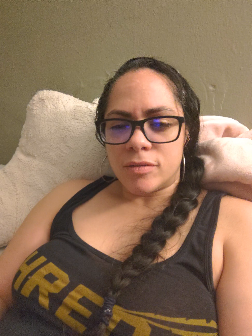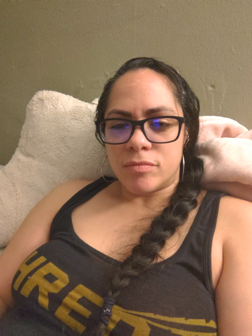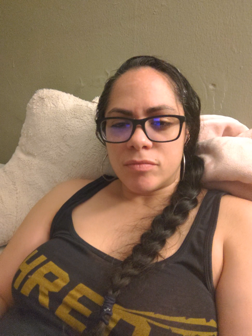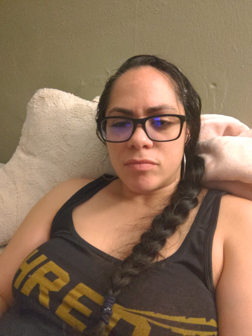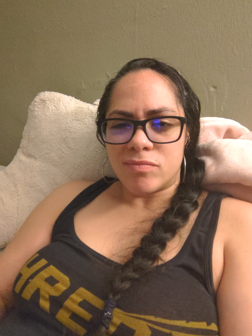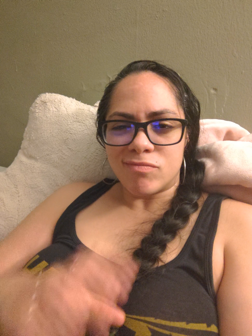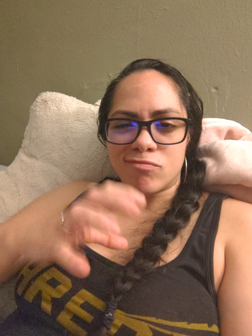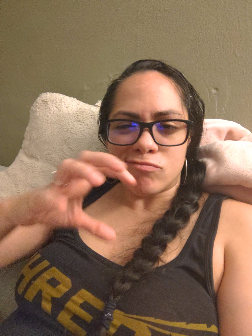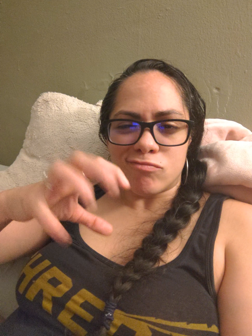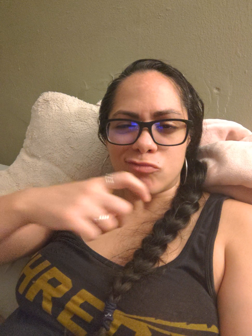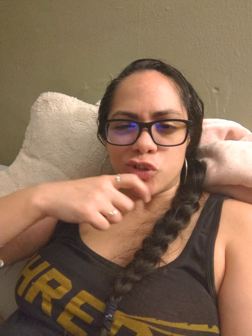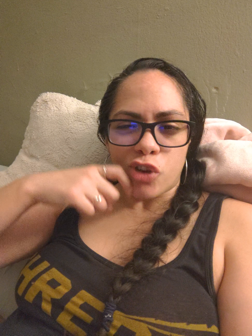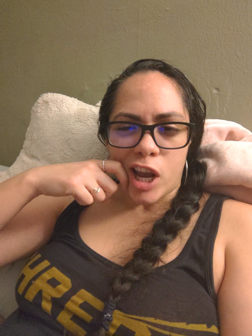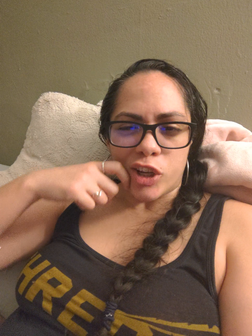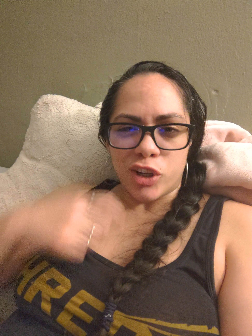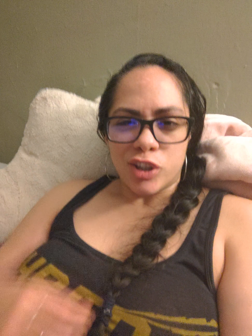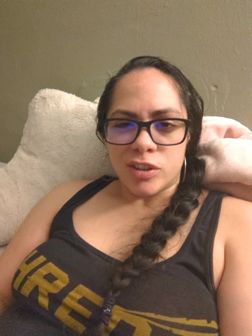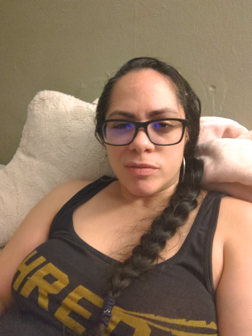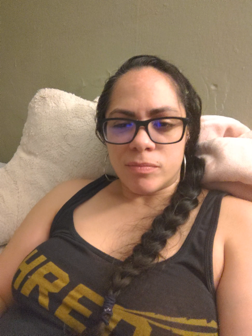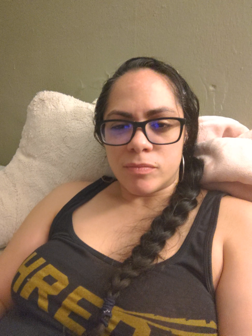dryer